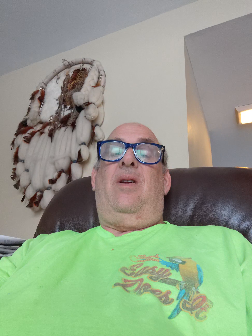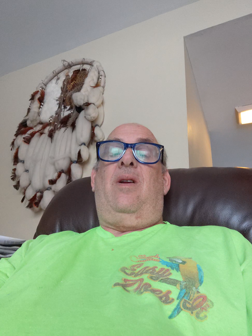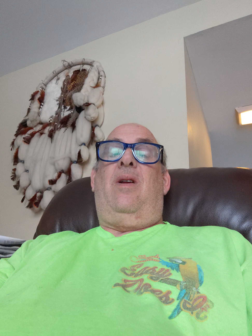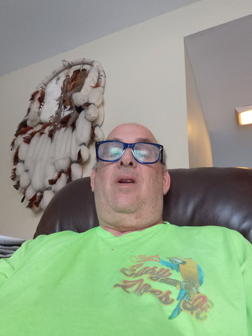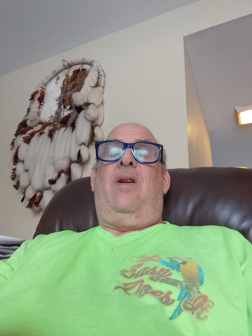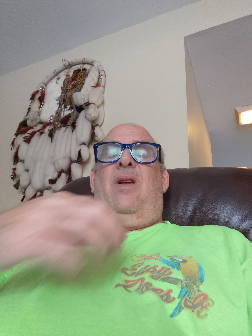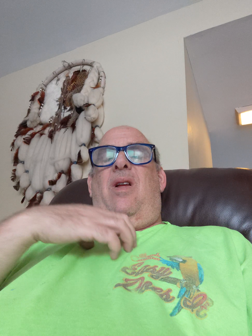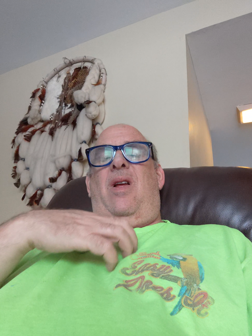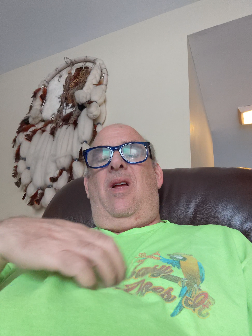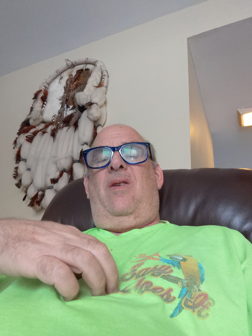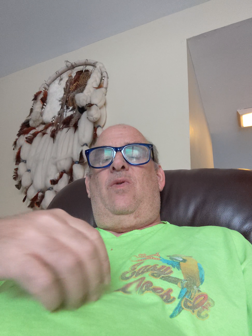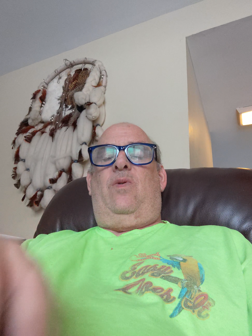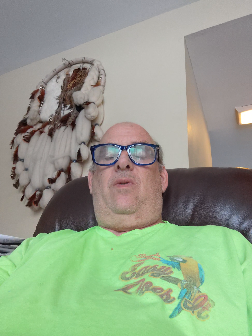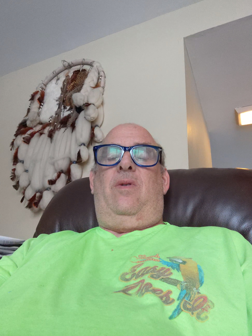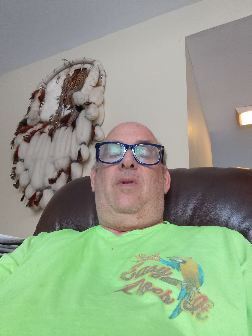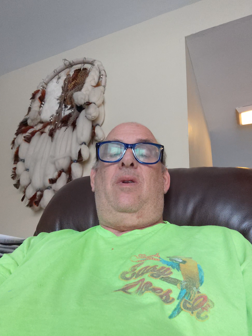hungry